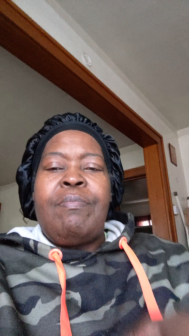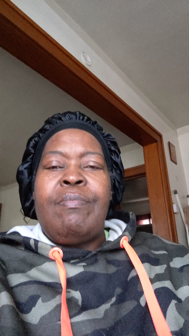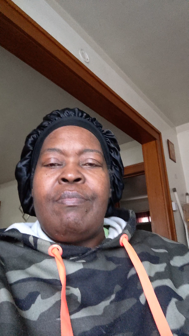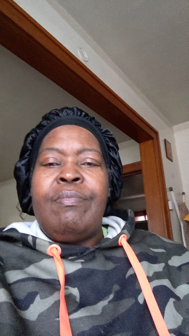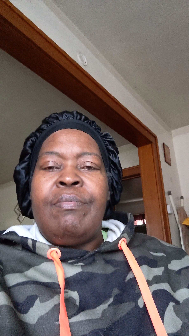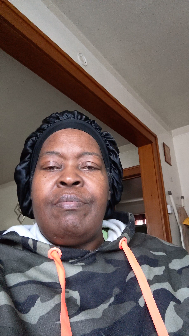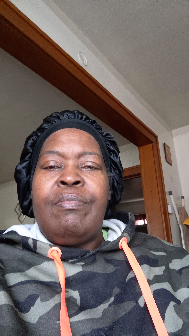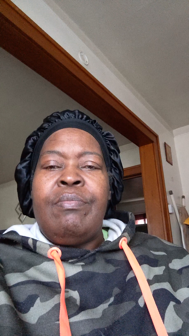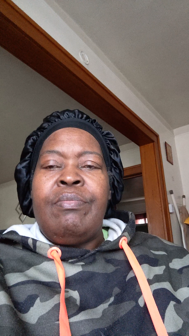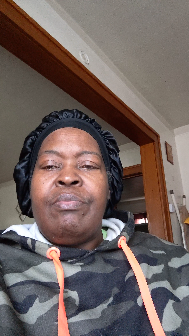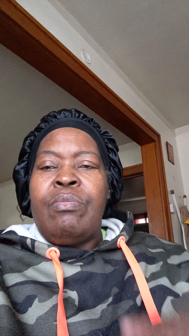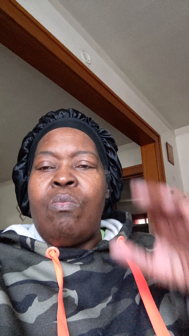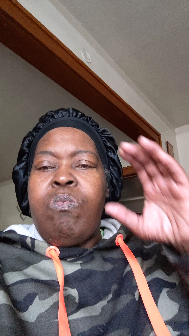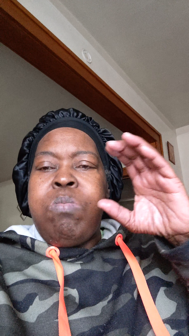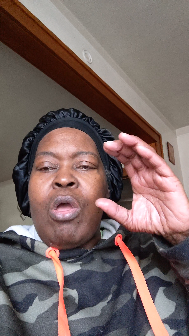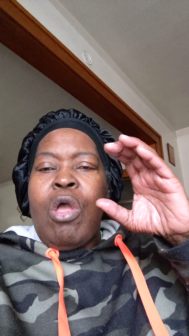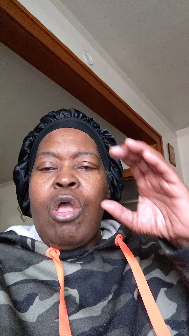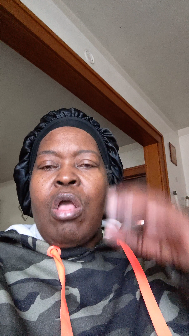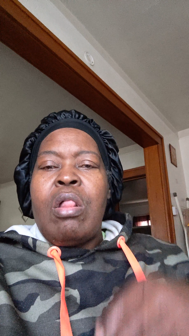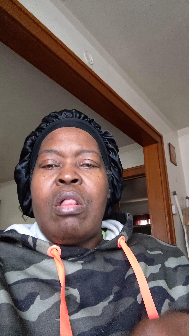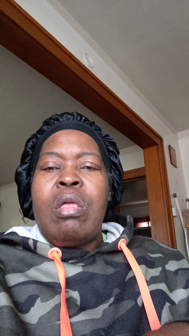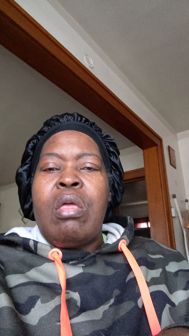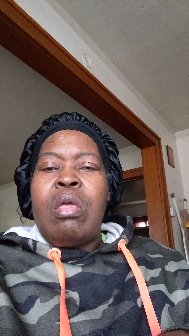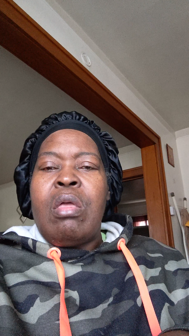ball